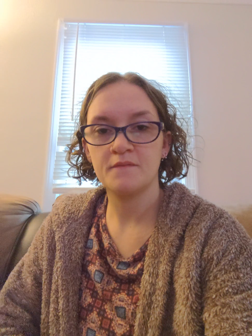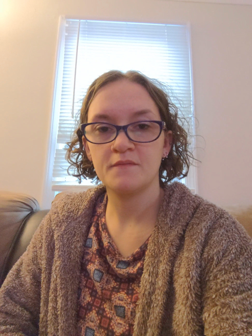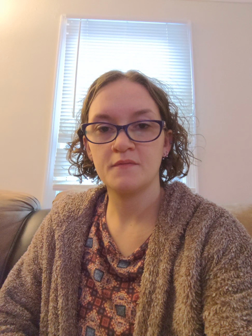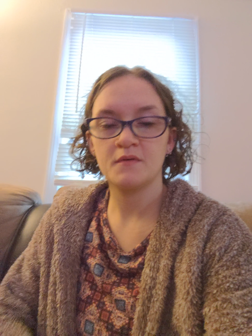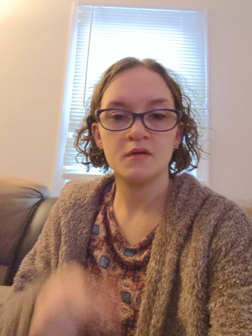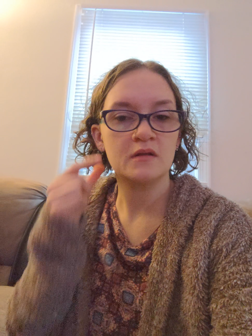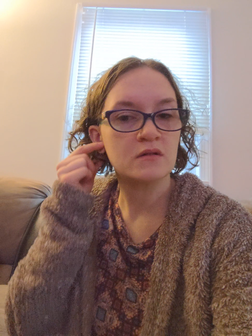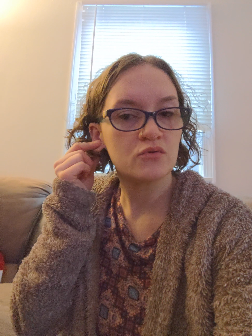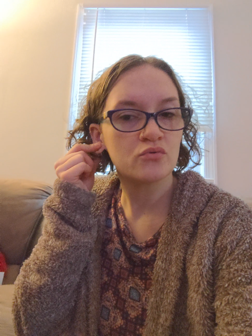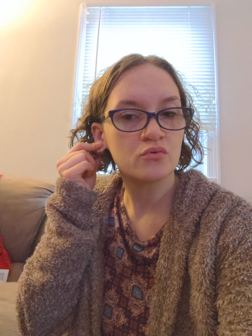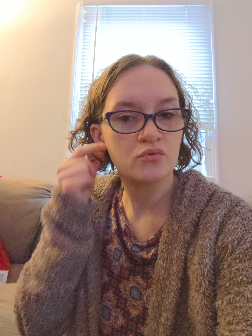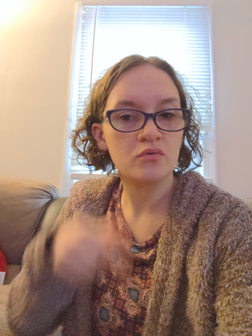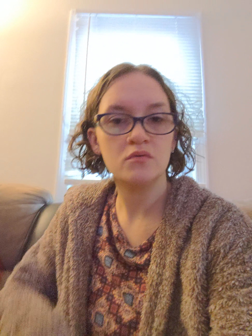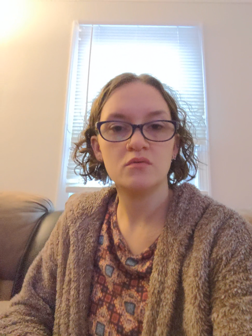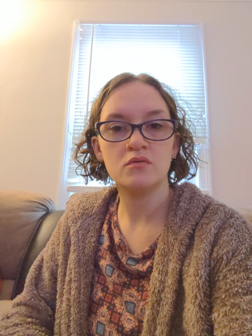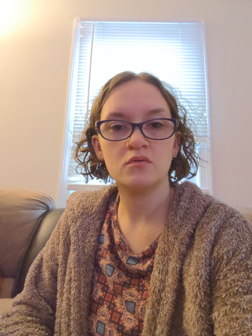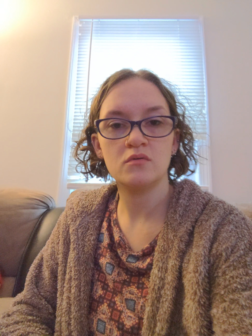ear